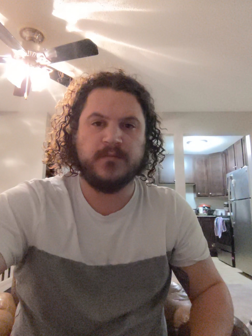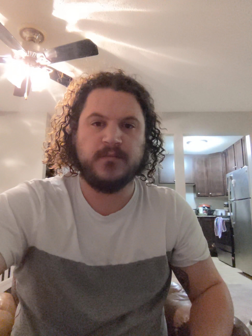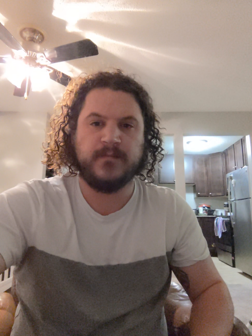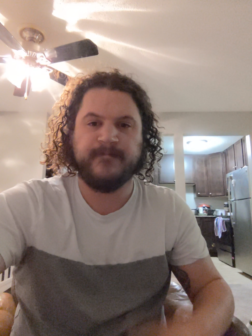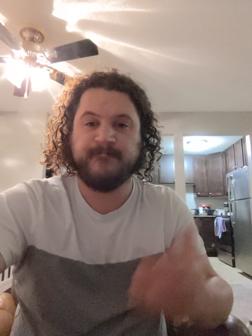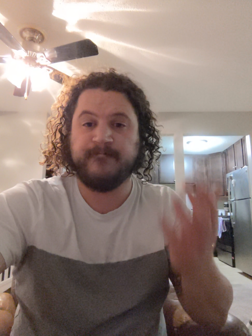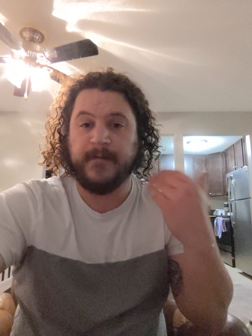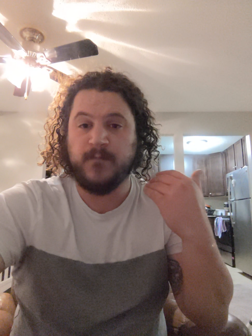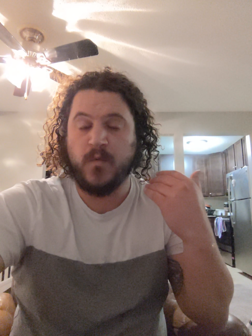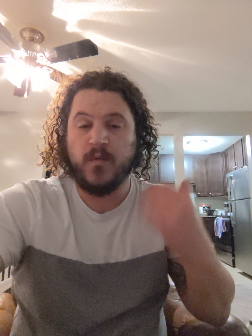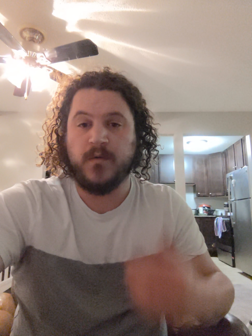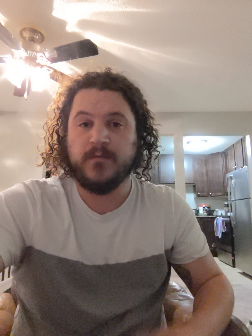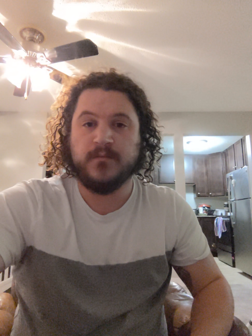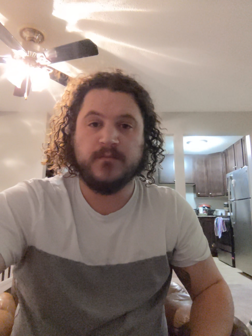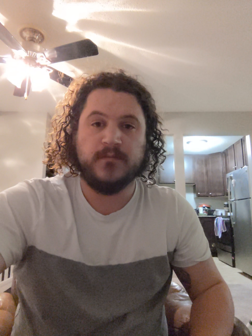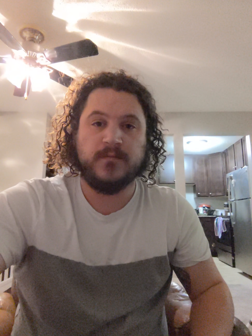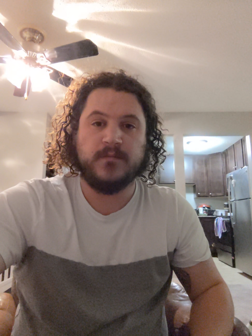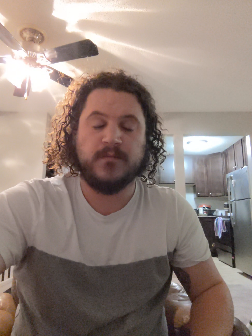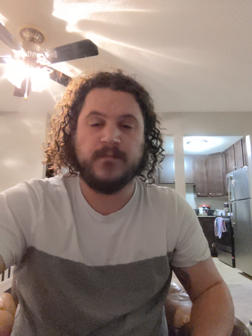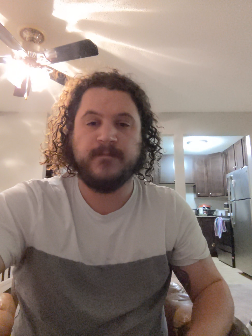before